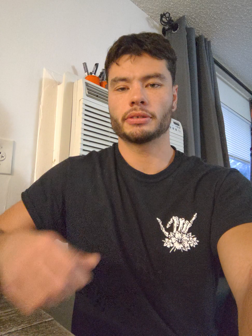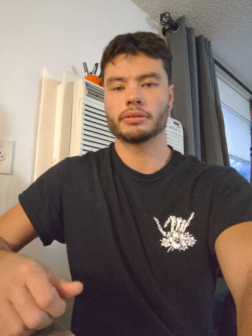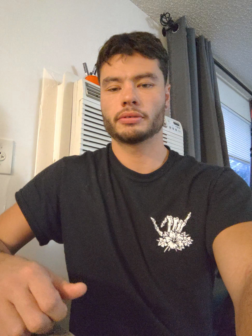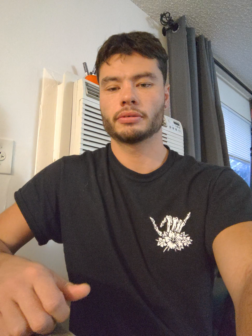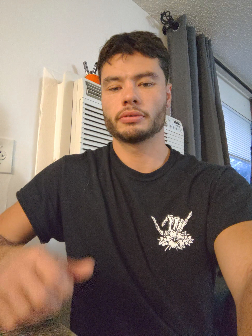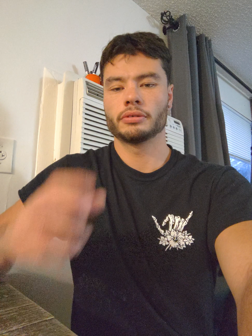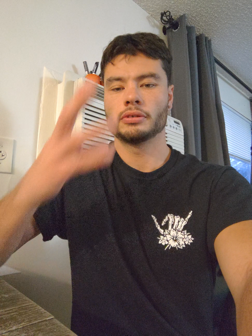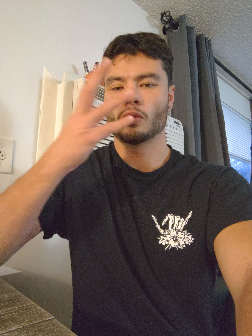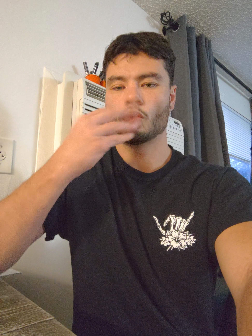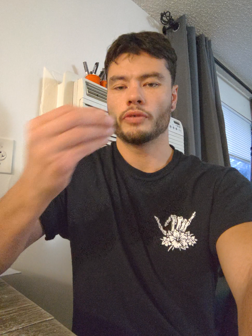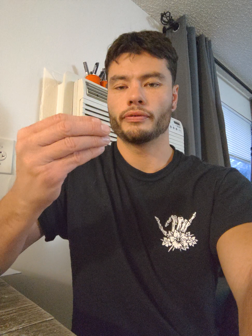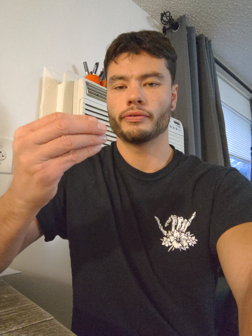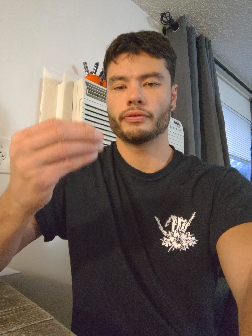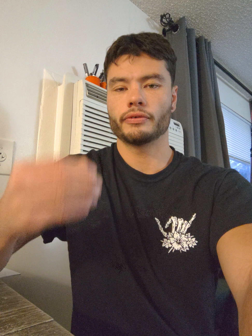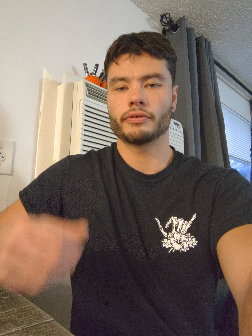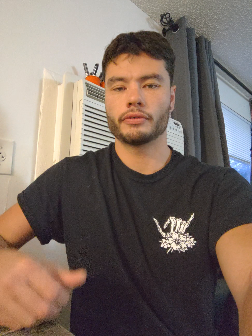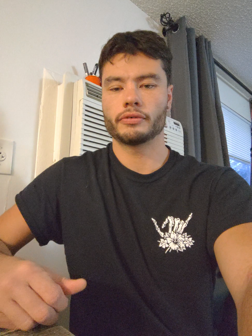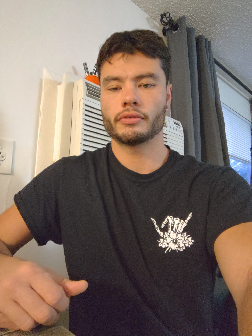wolf